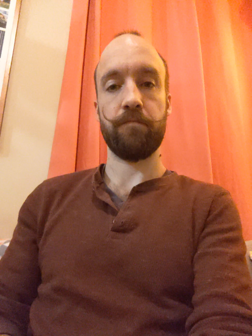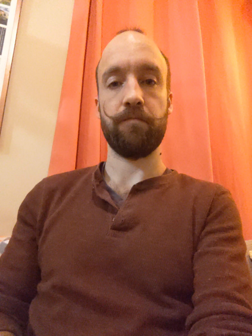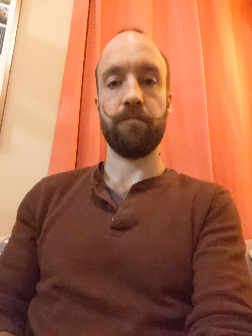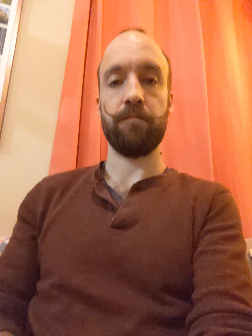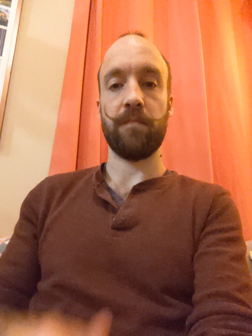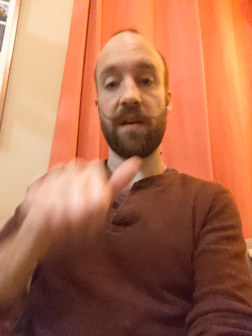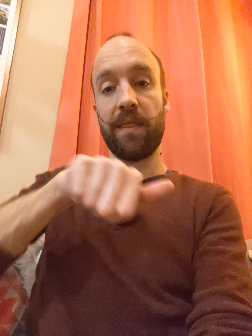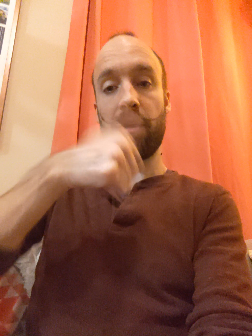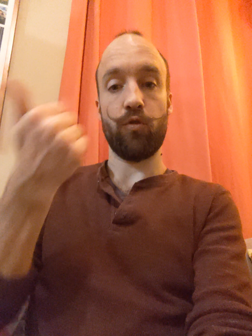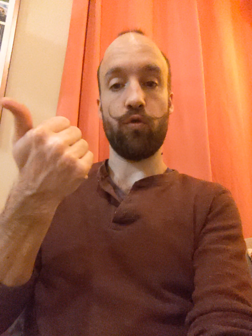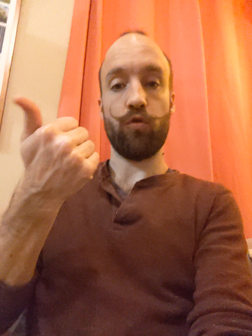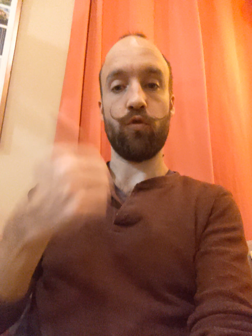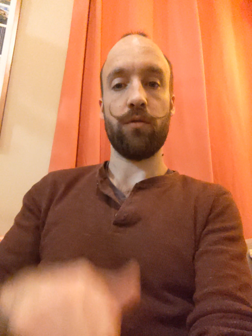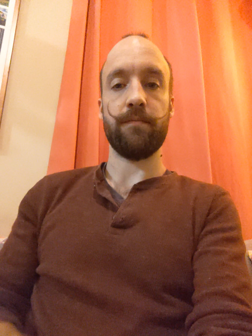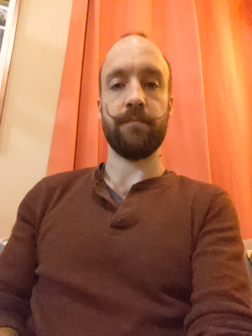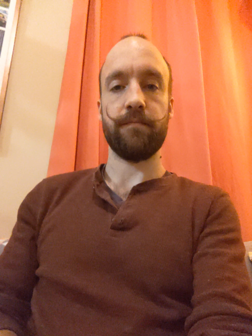another